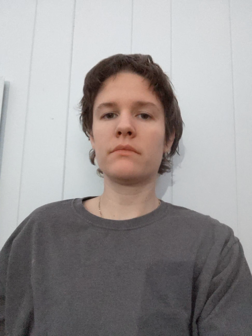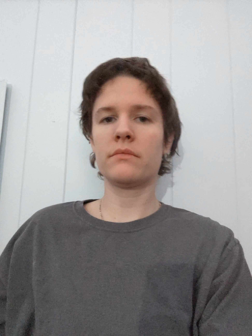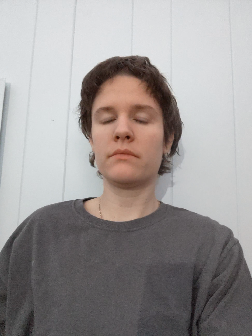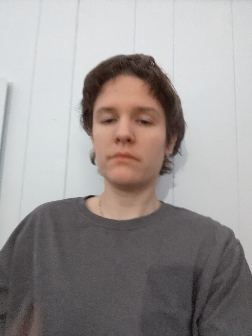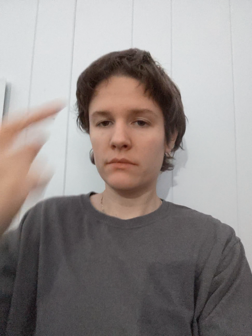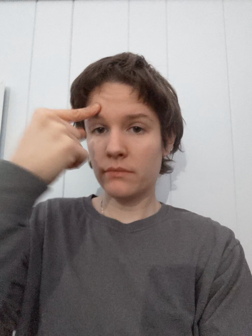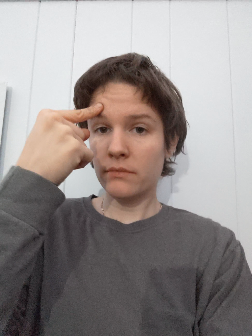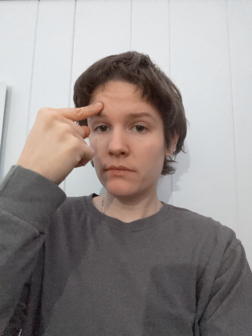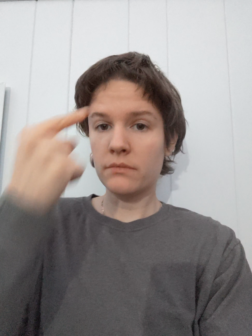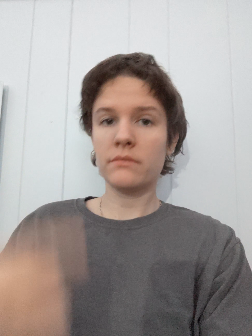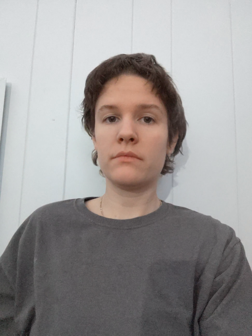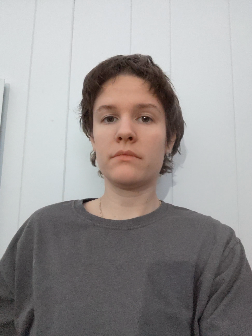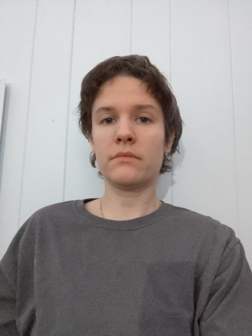think